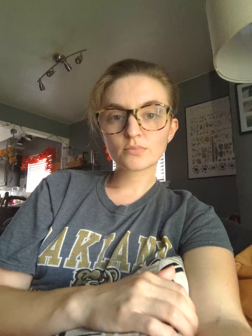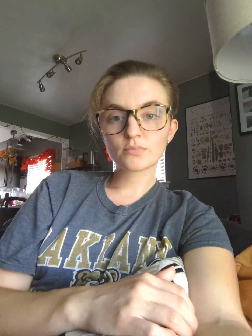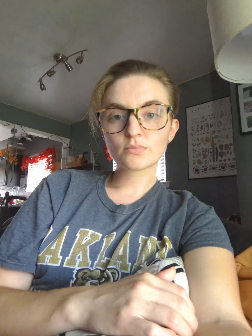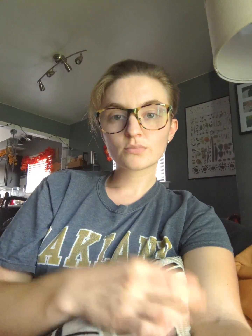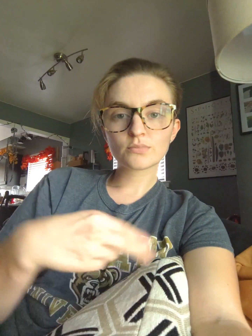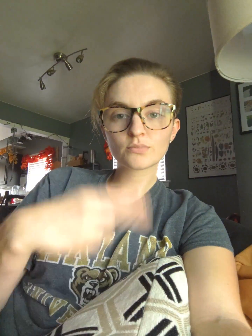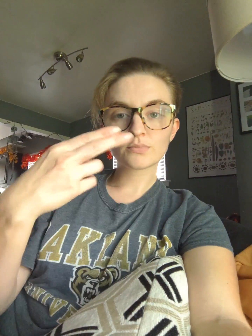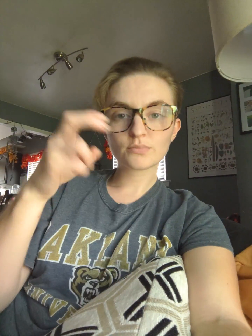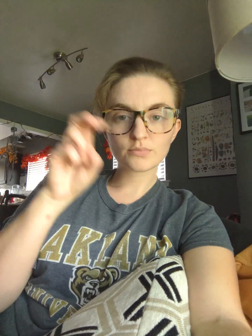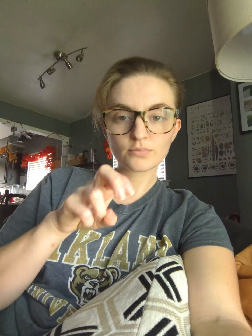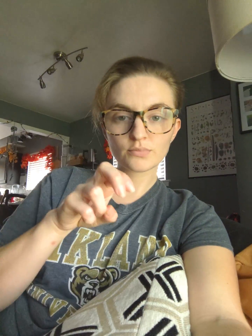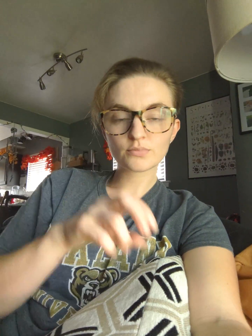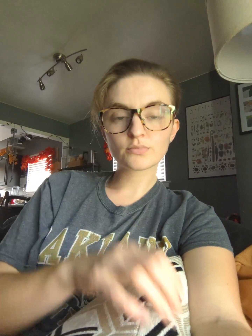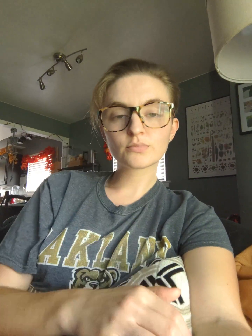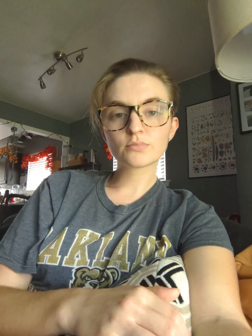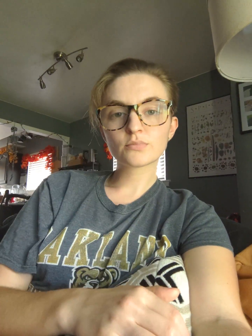high chair